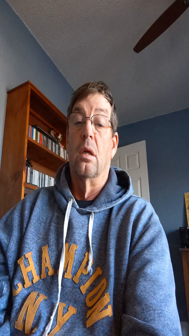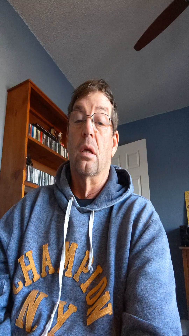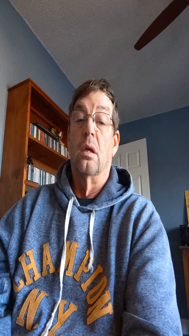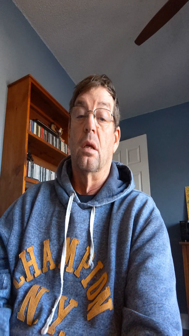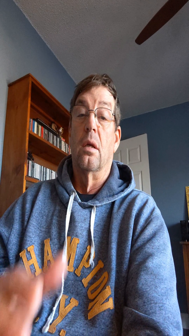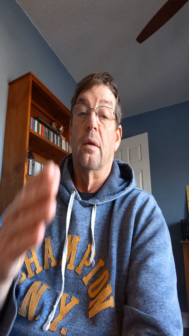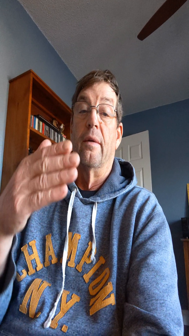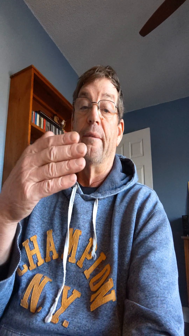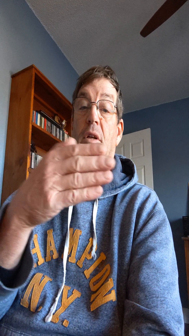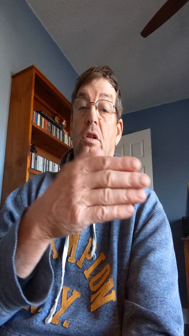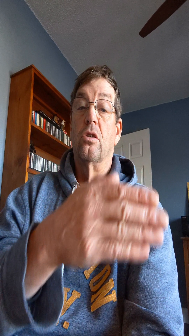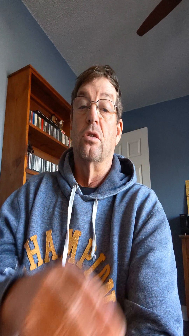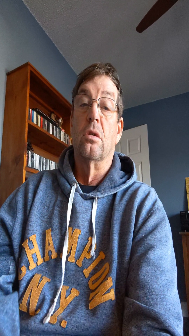fish